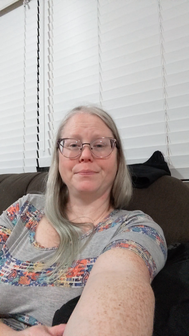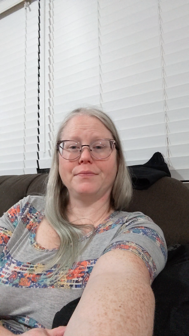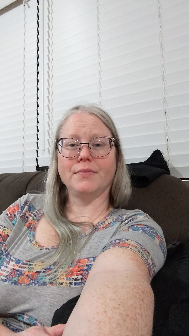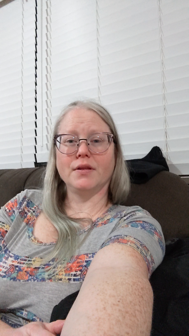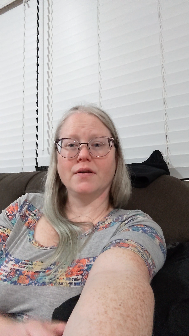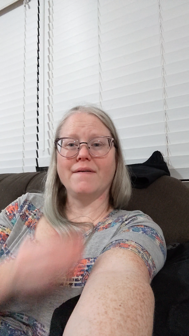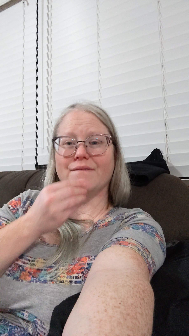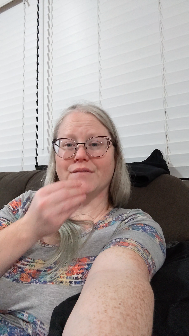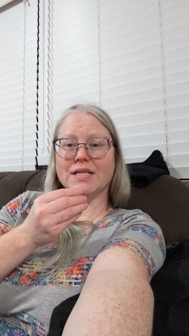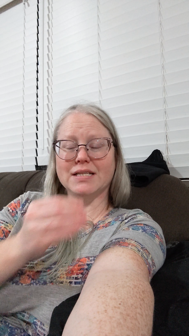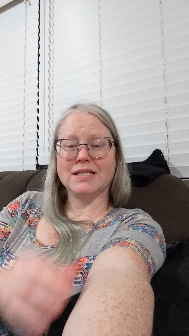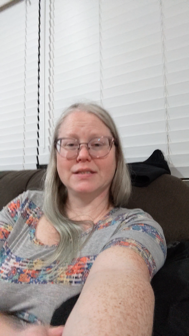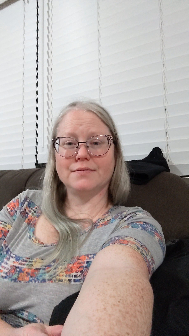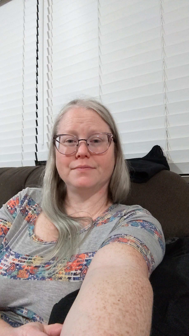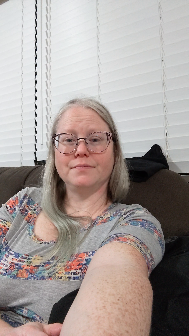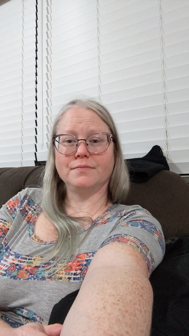feed